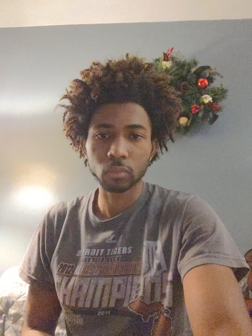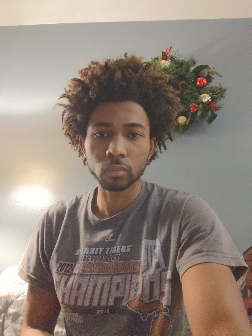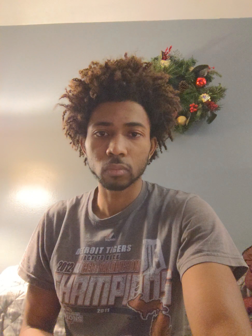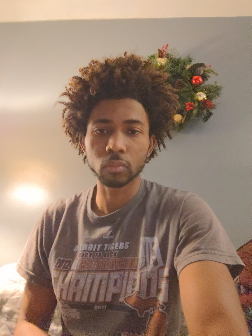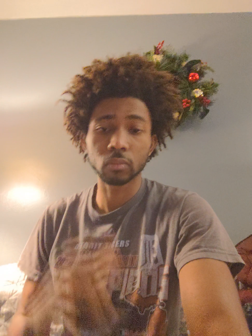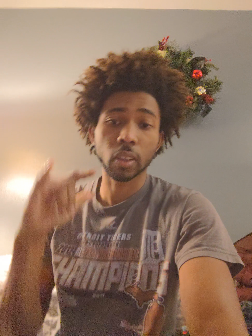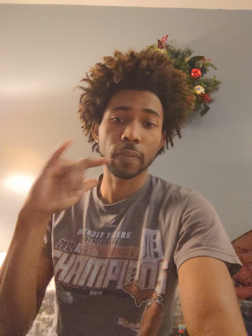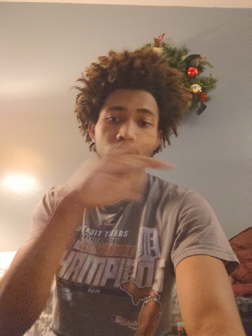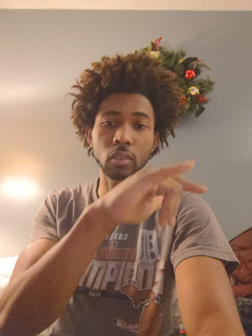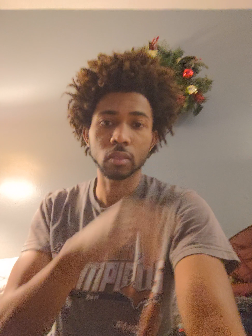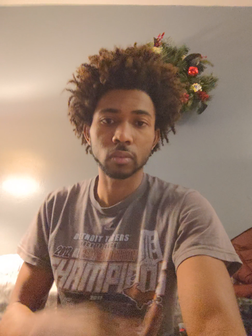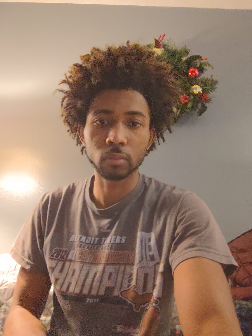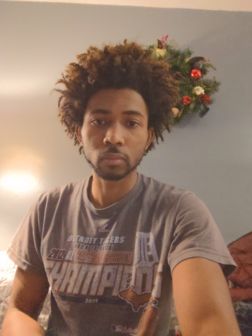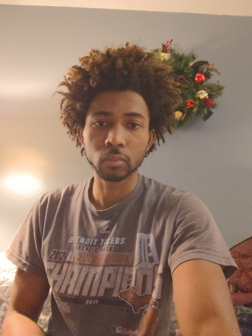airplane